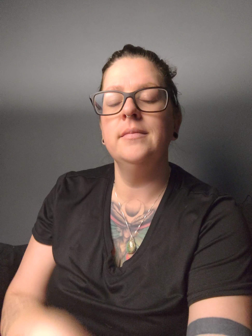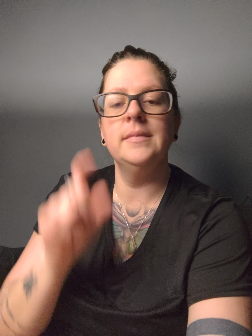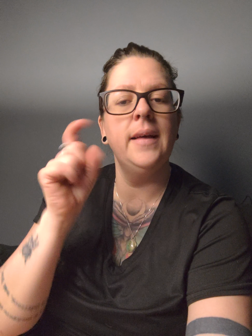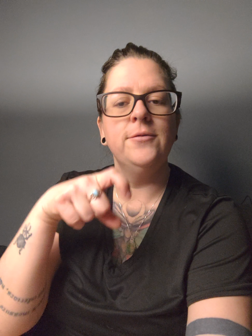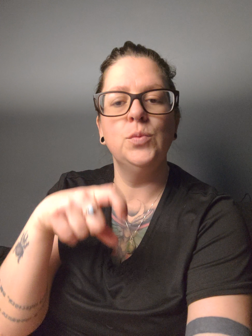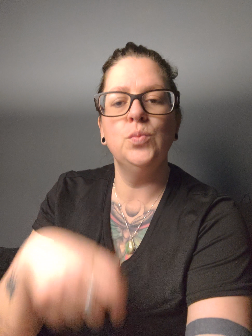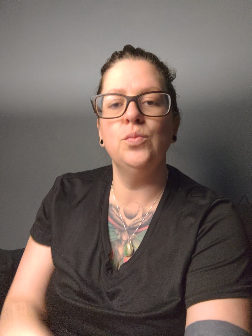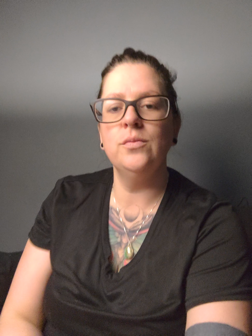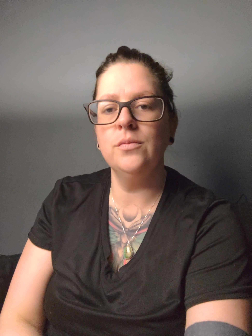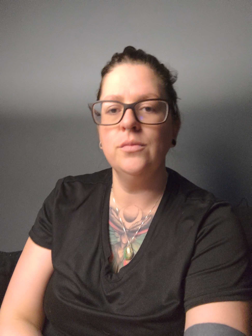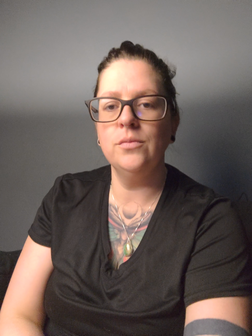have to